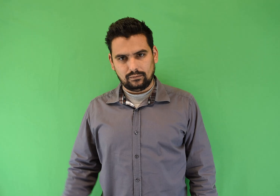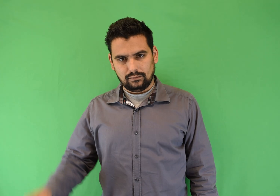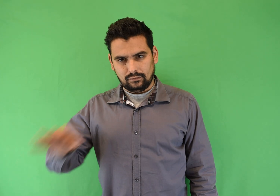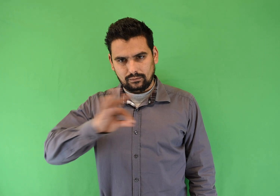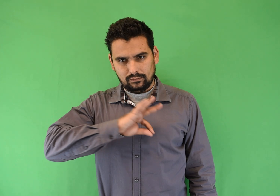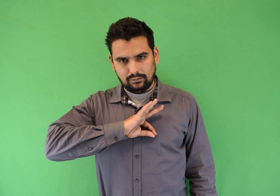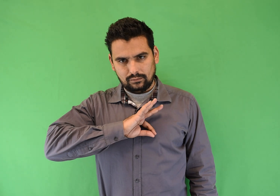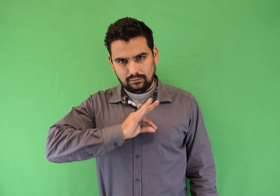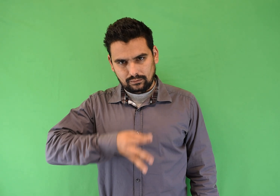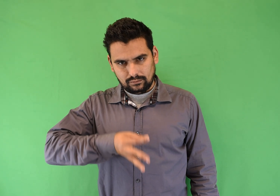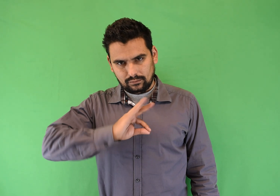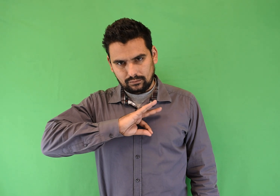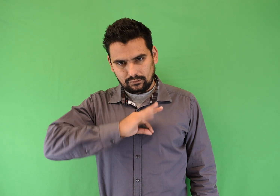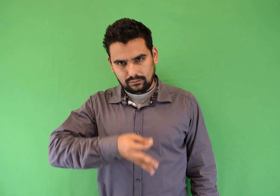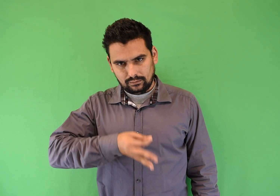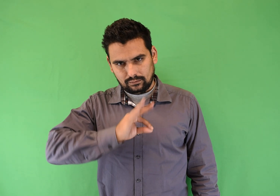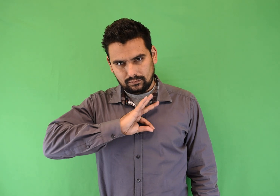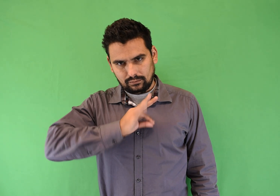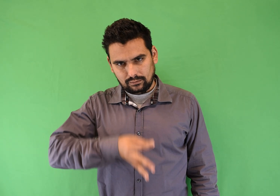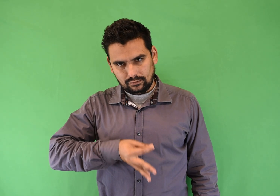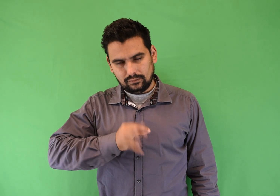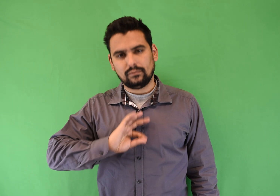infección